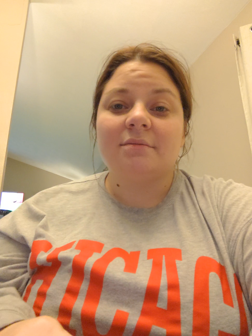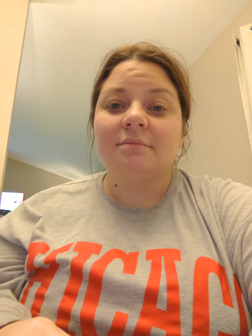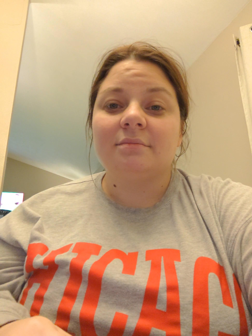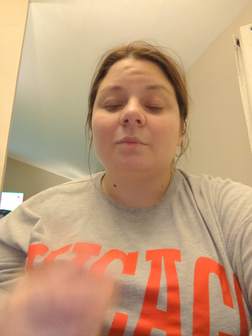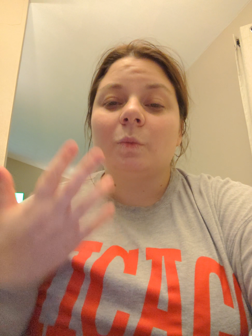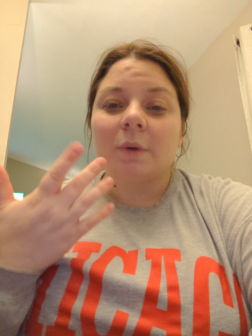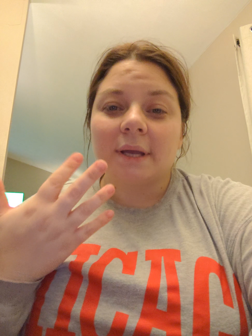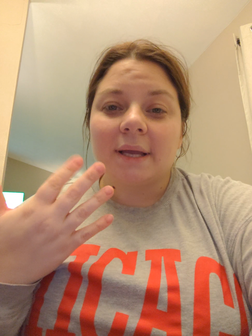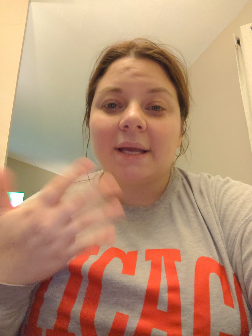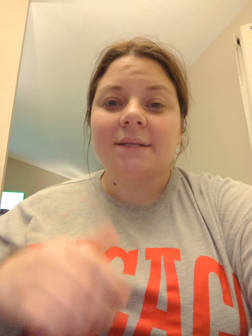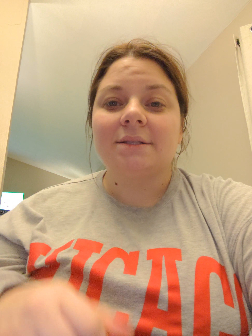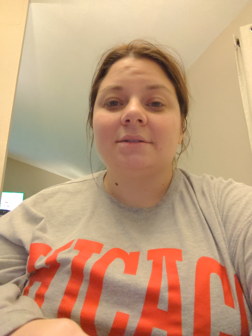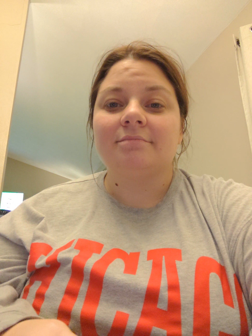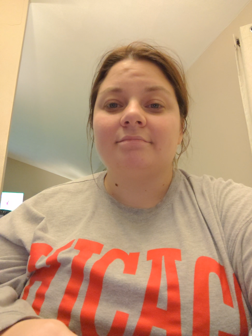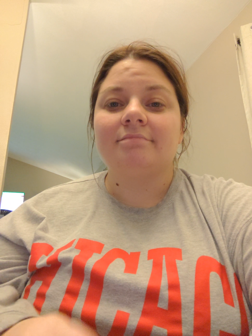wait